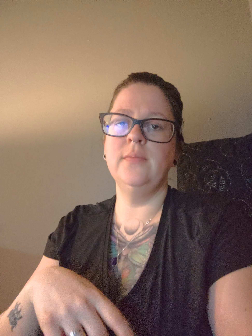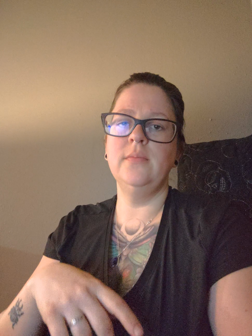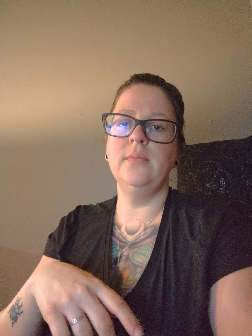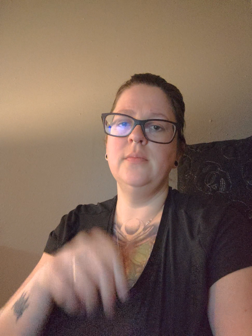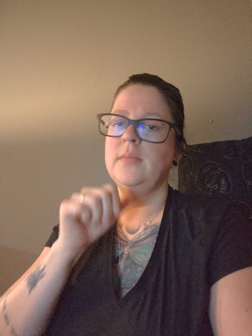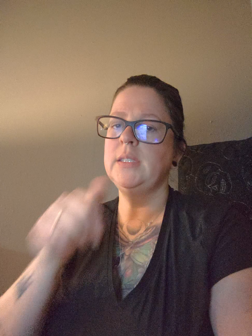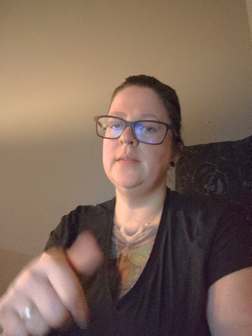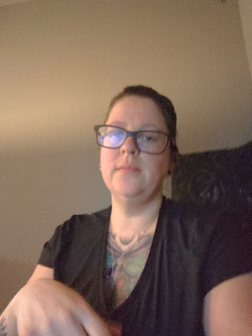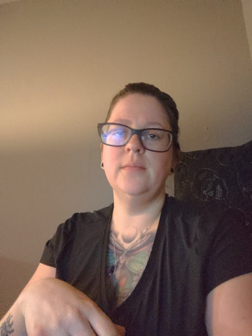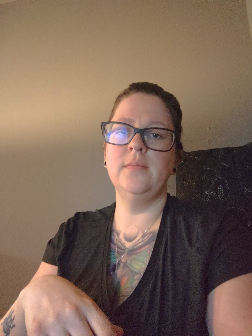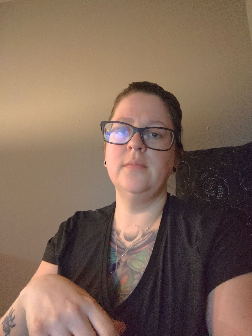not